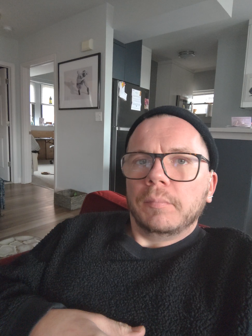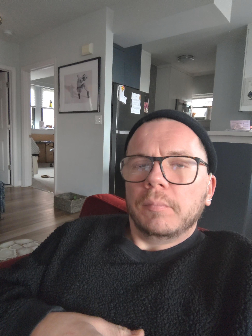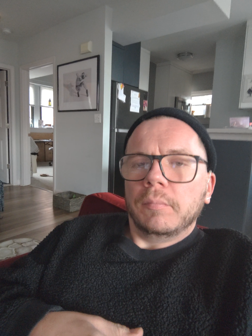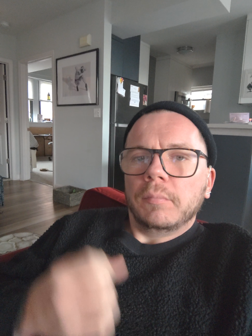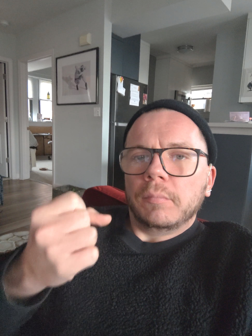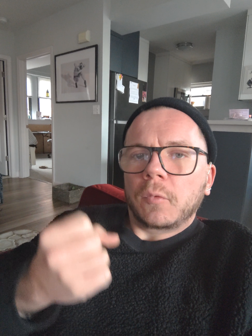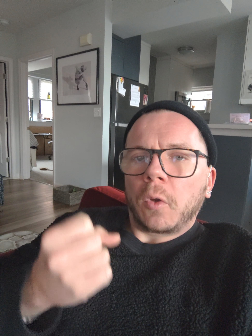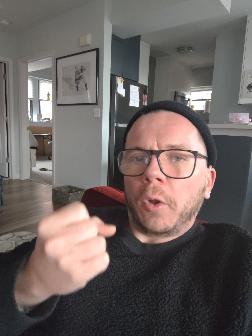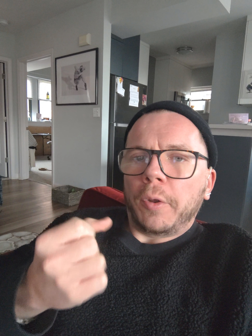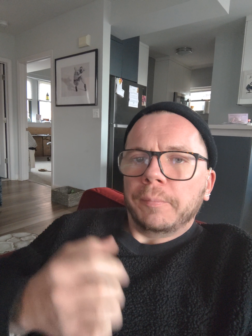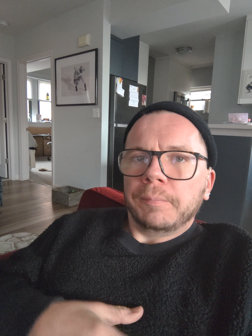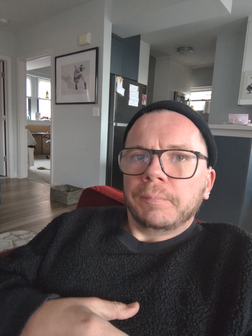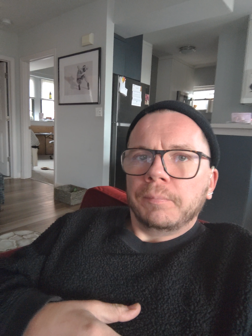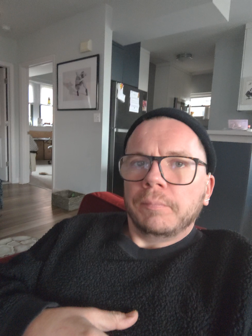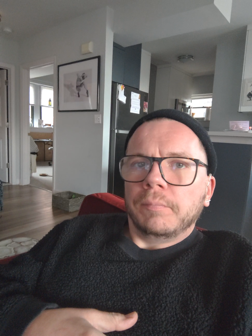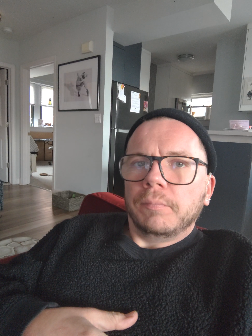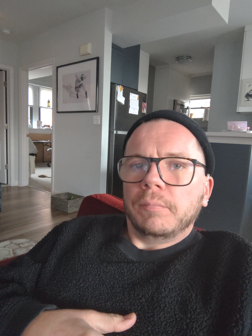car